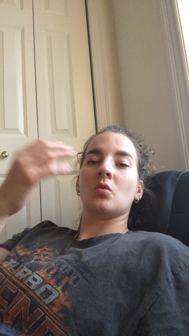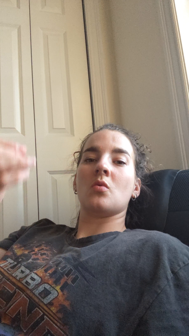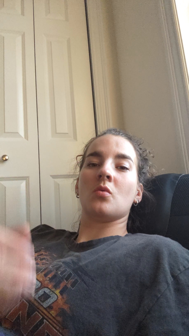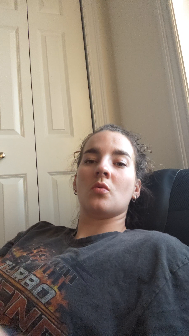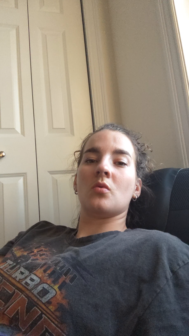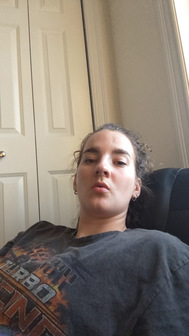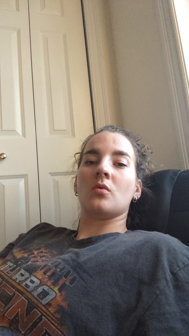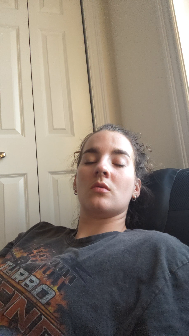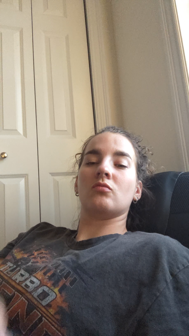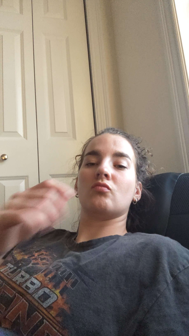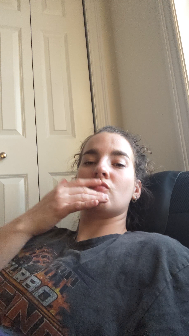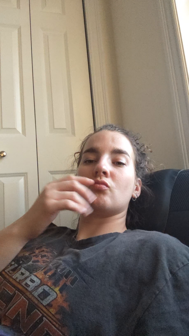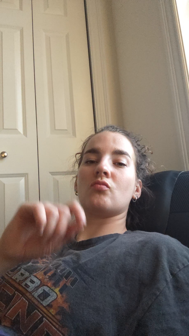crayon